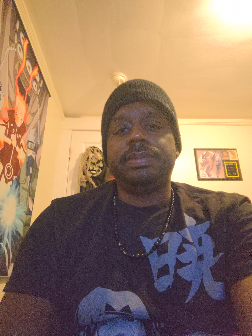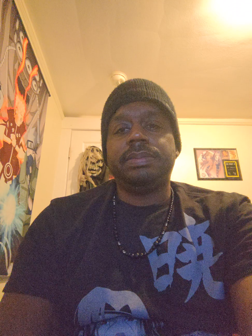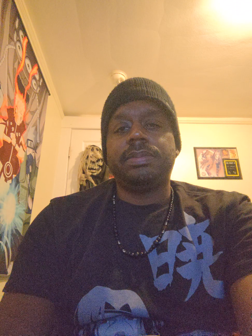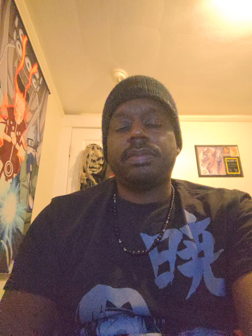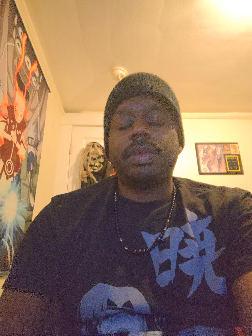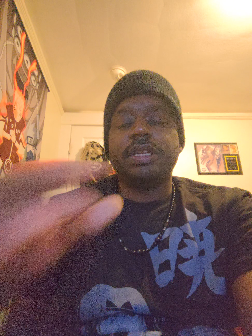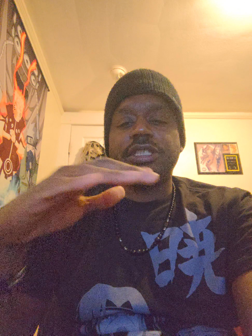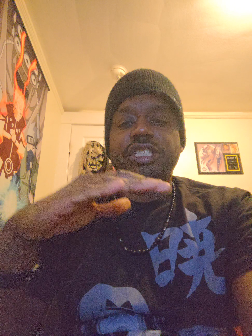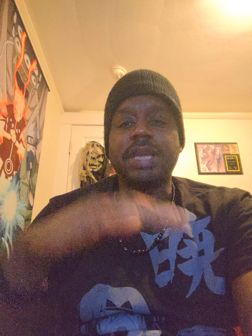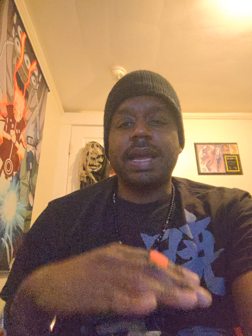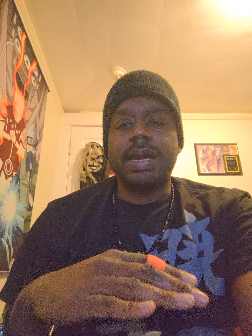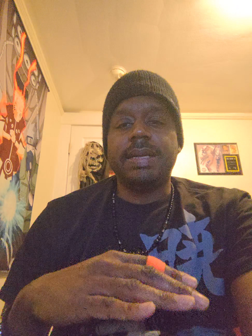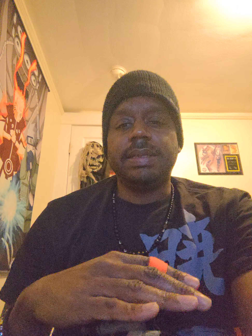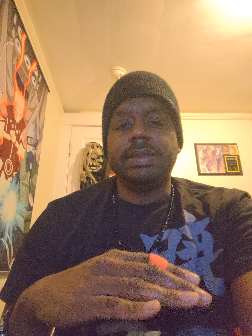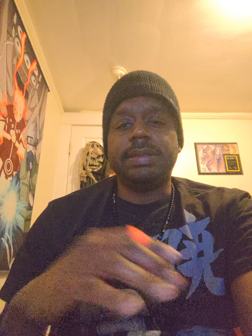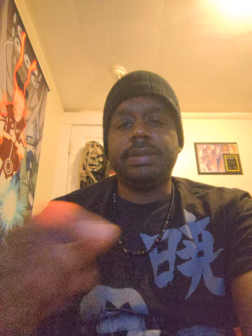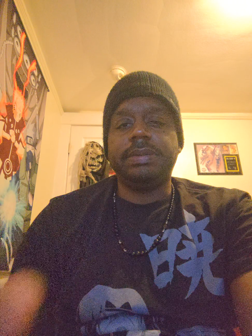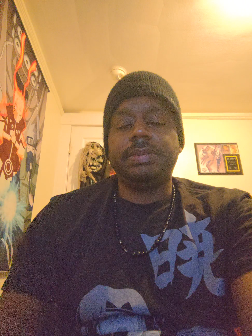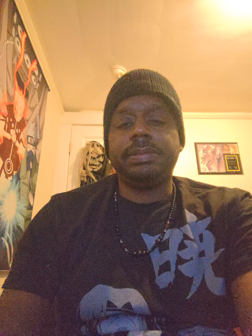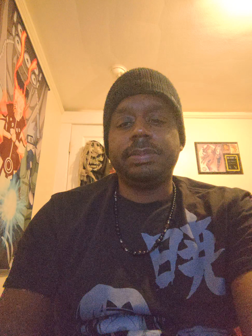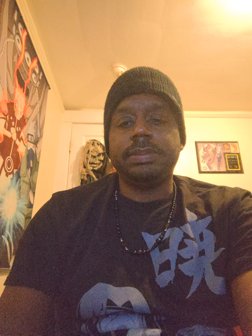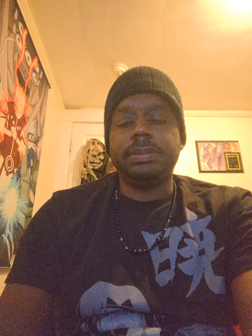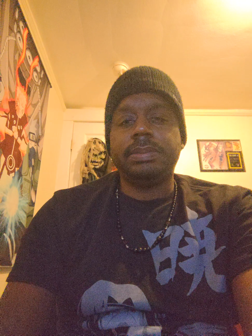child